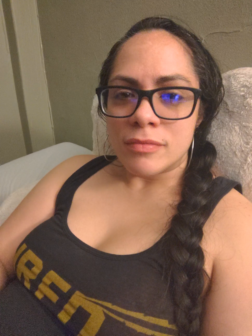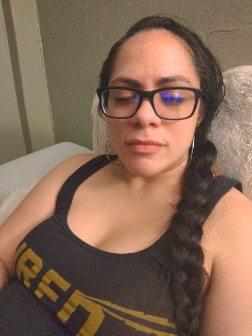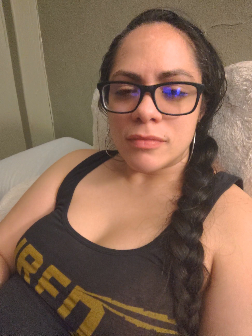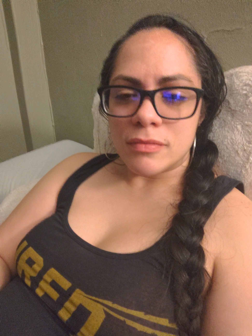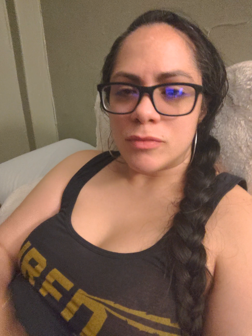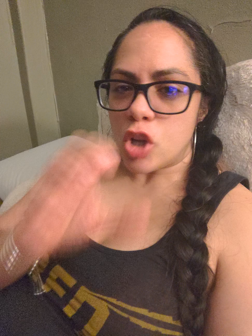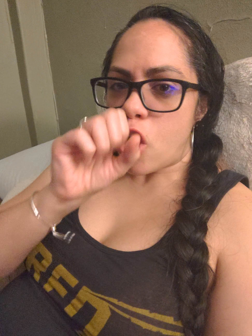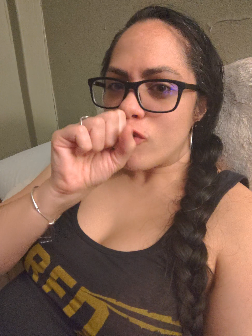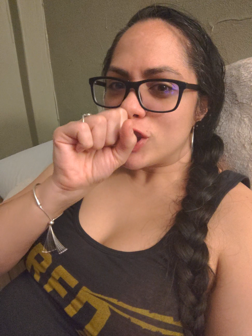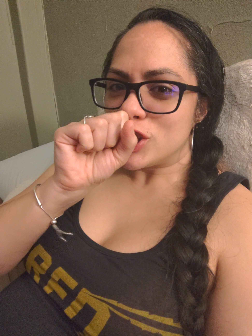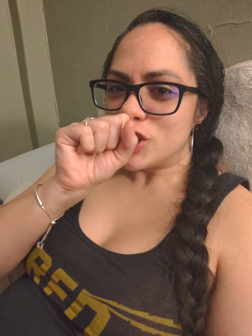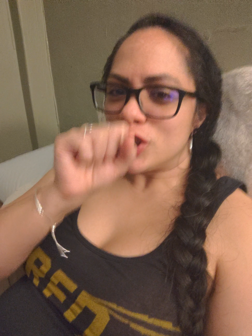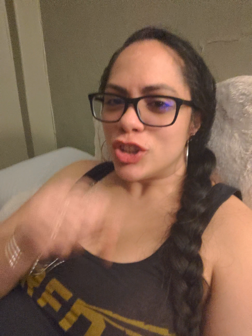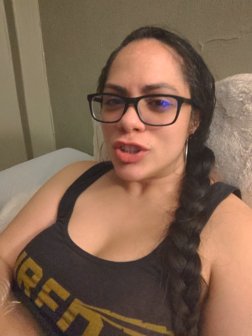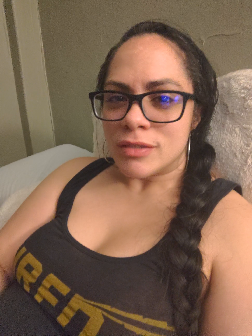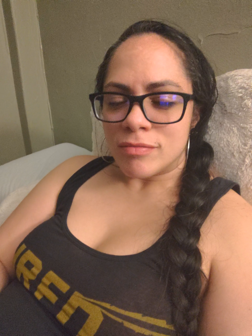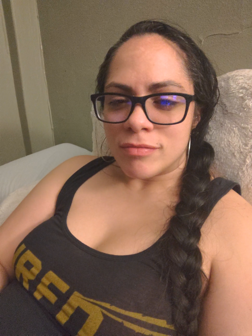orange